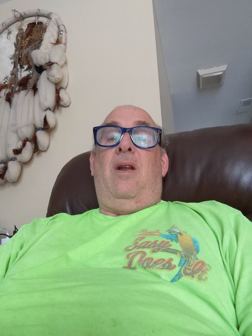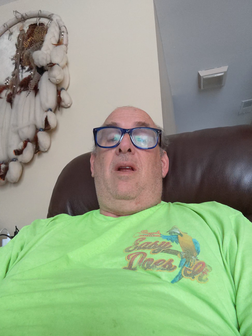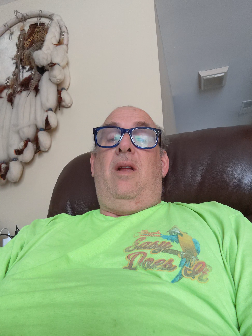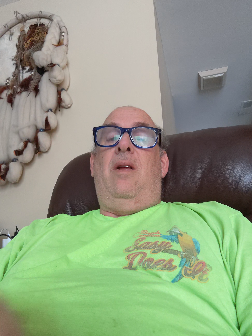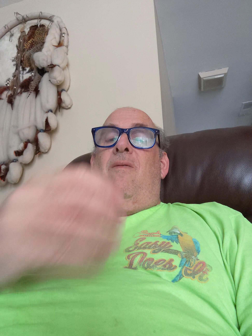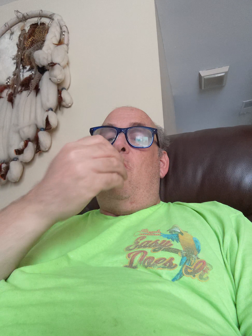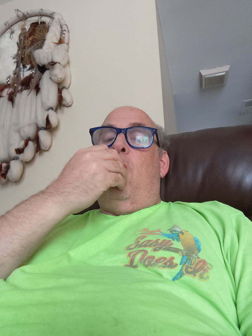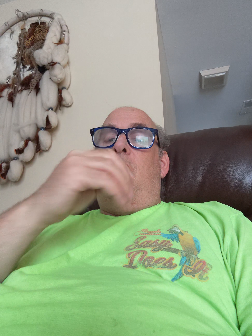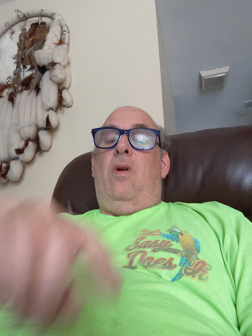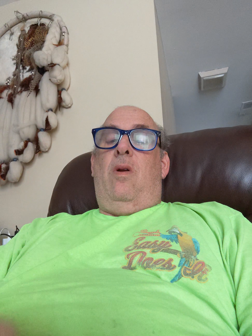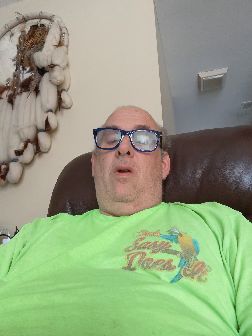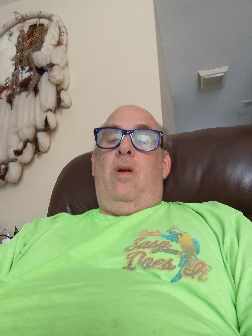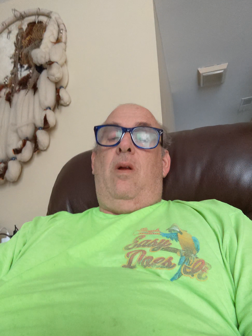food